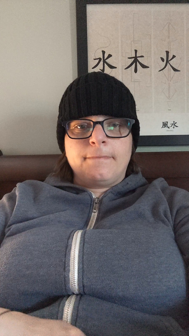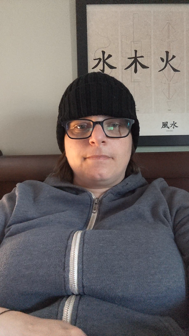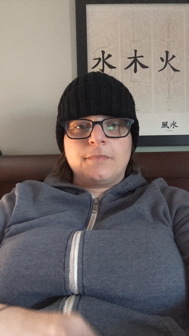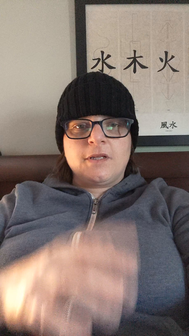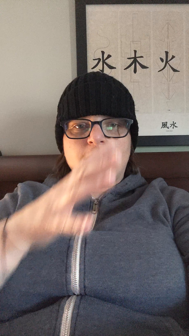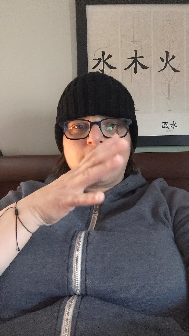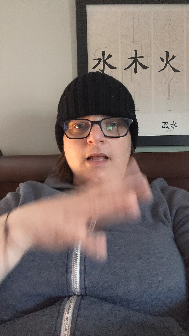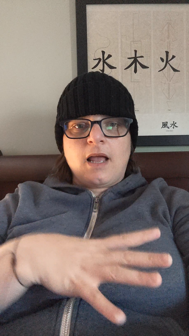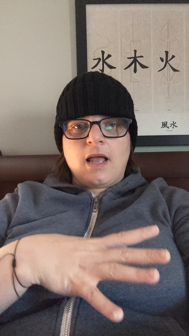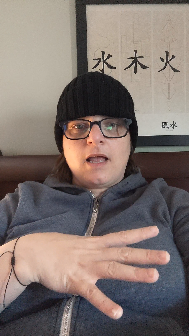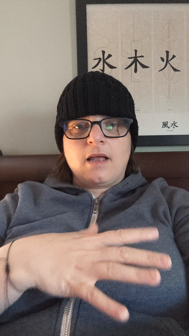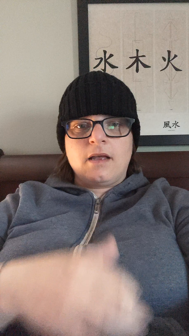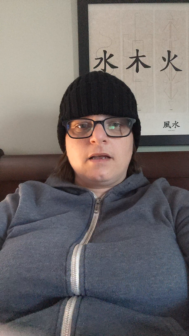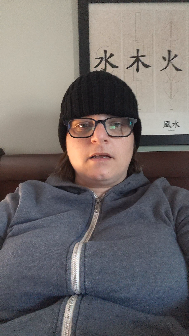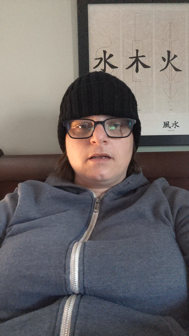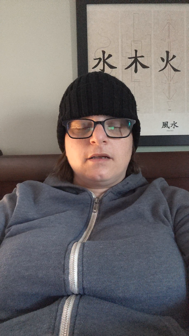lady